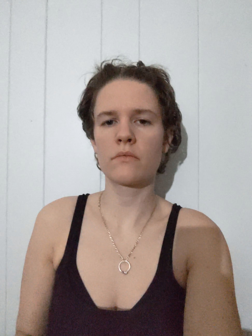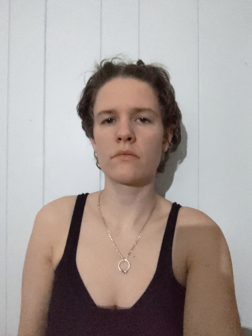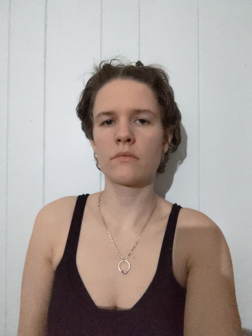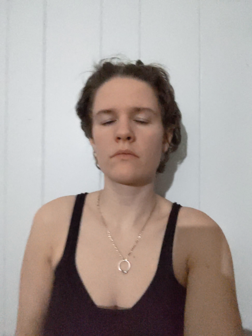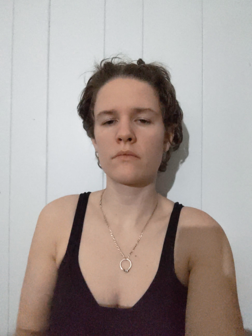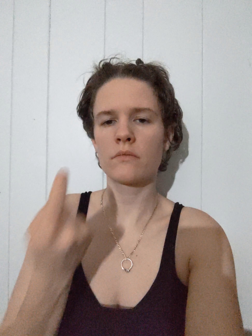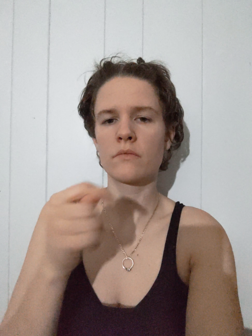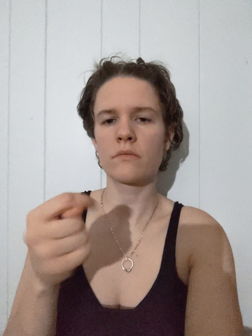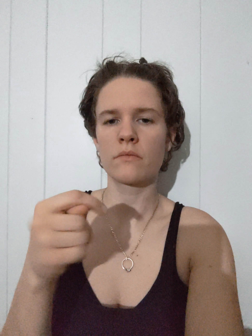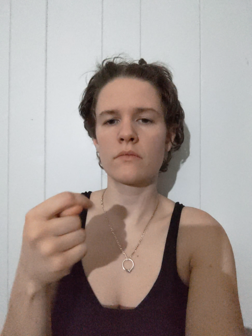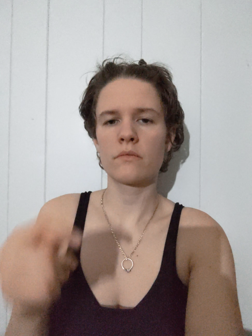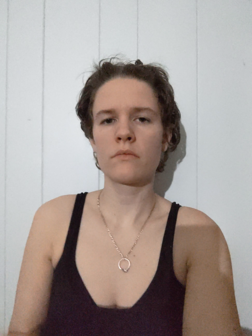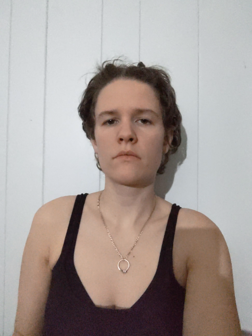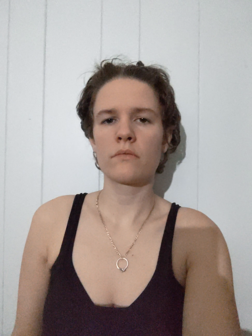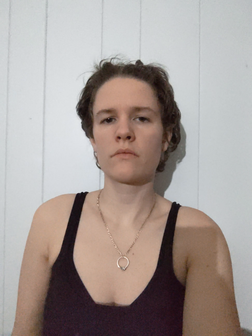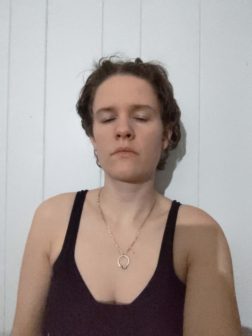toy